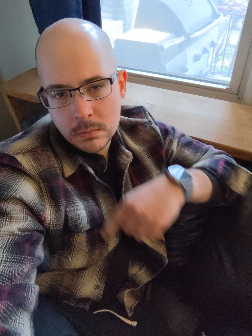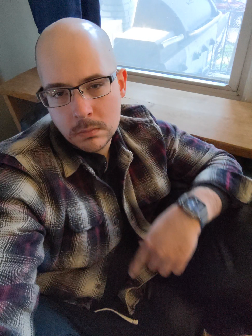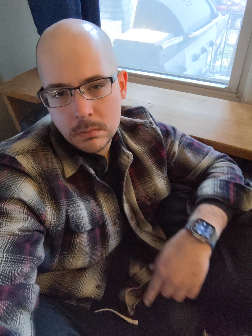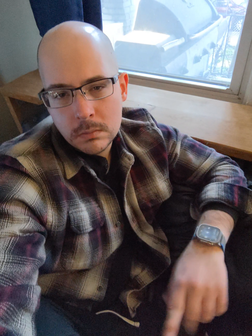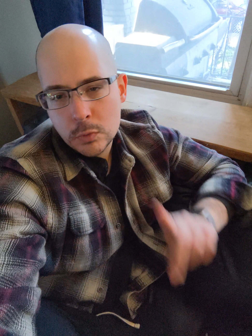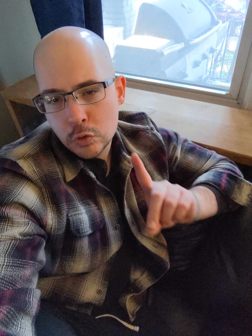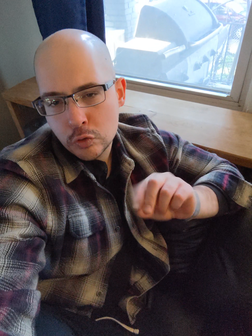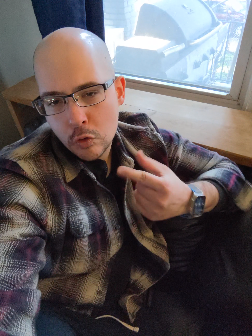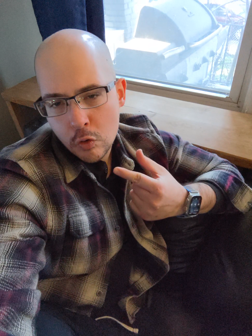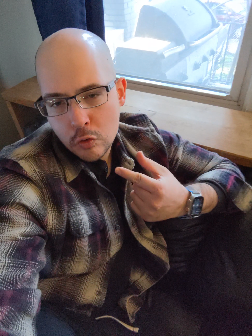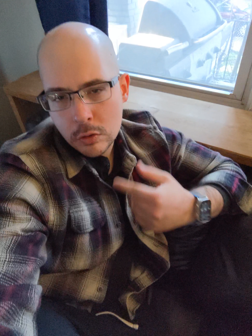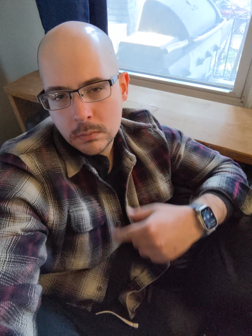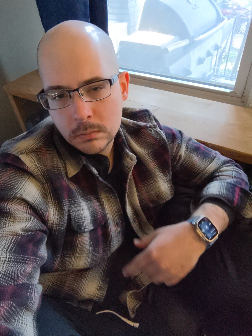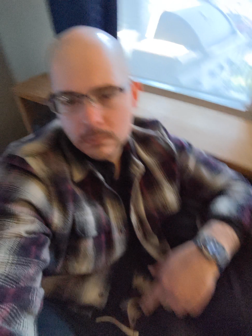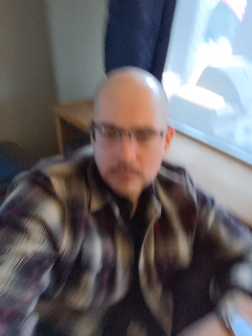dog